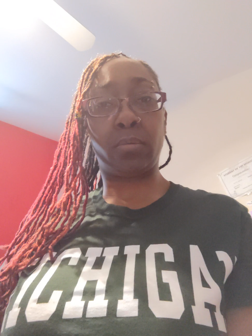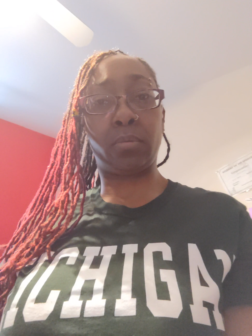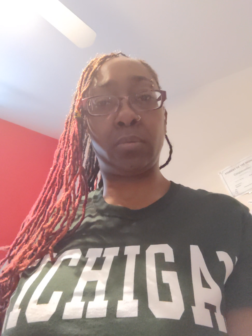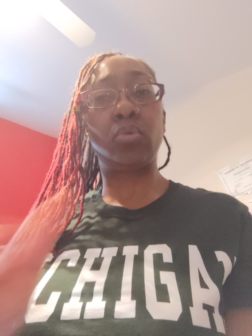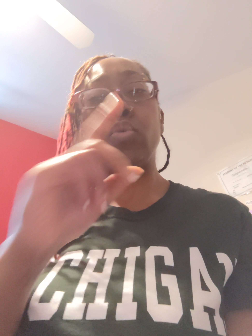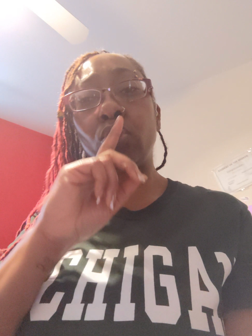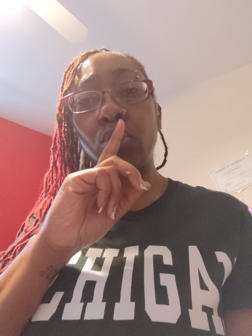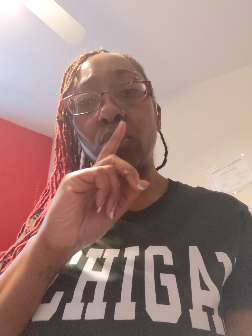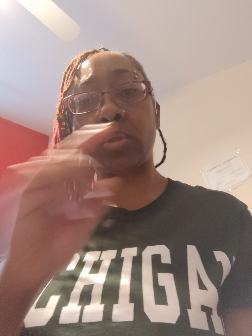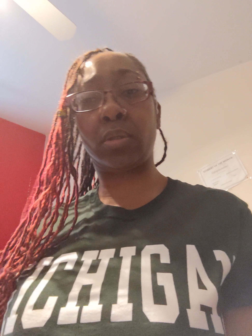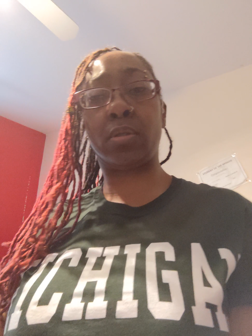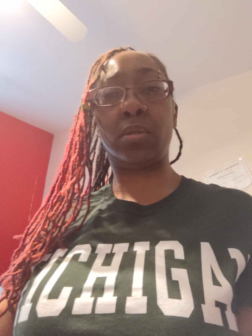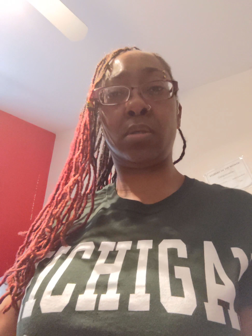shhh